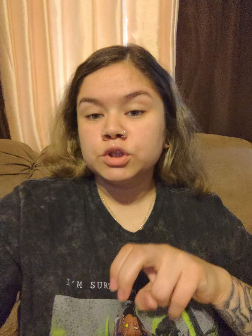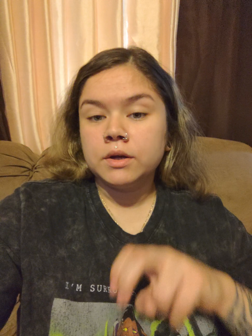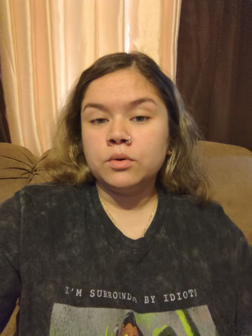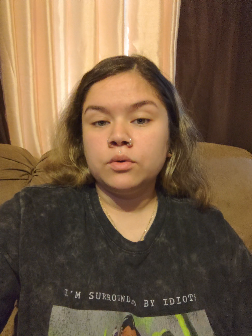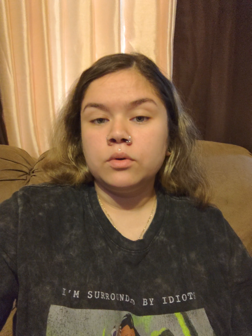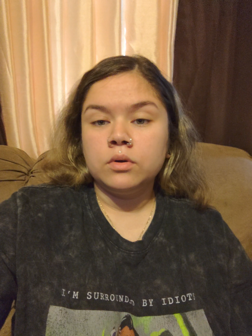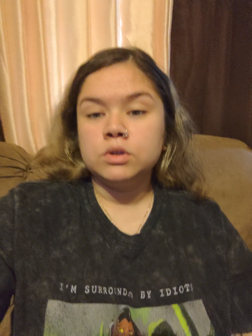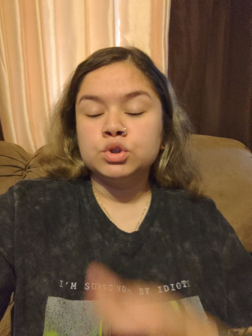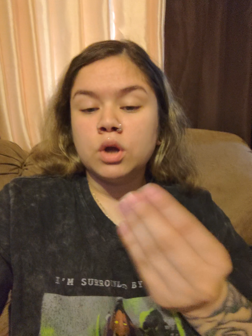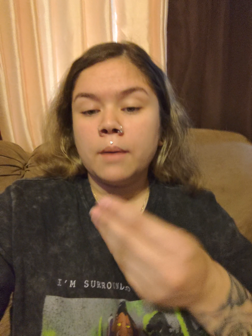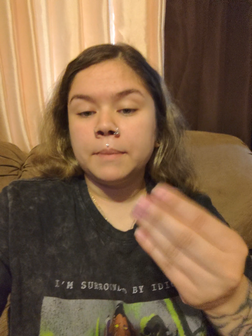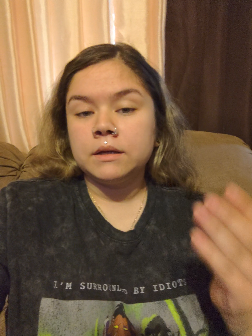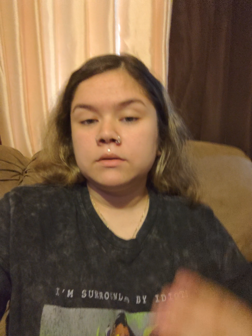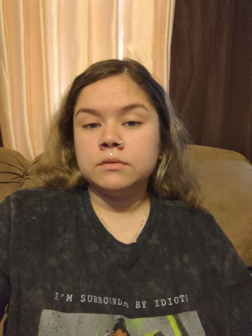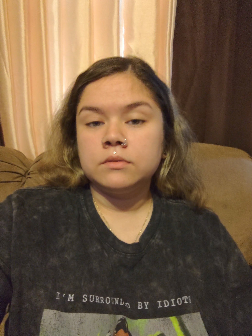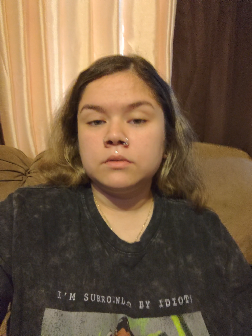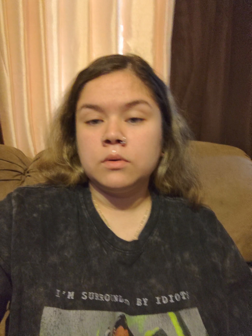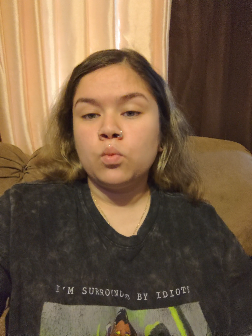shopping